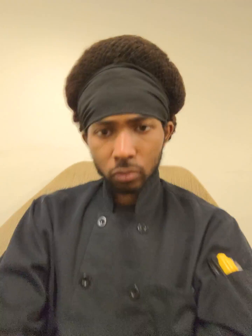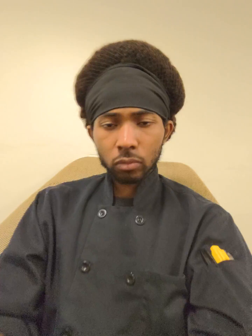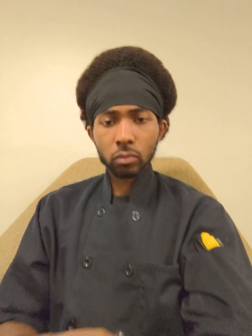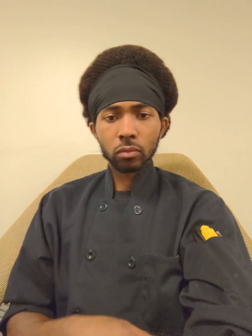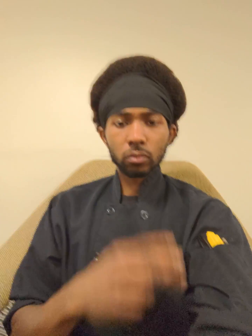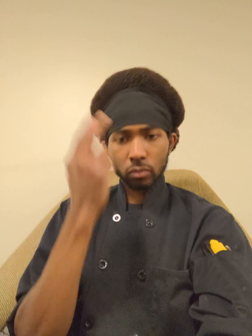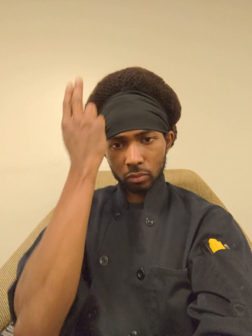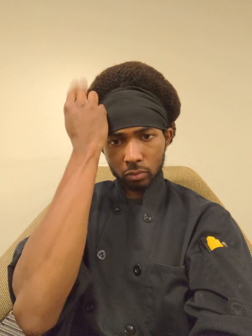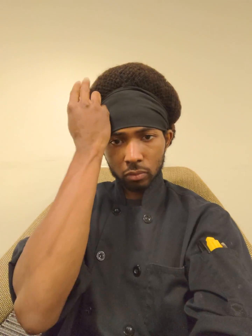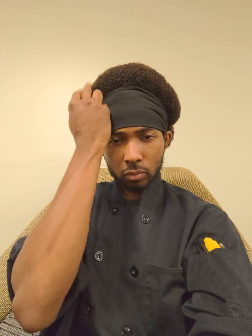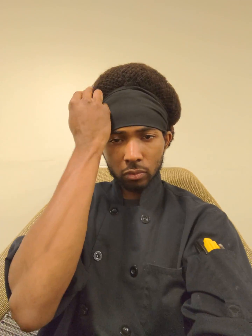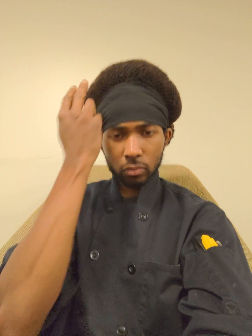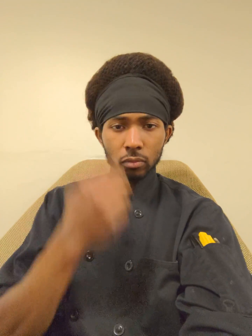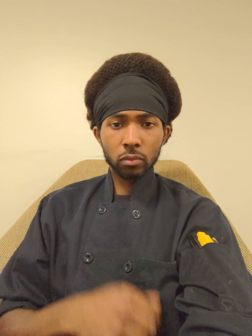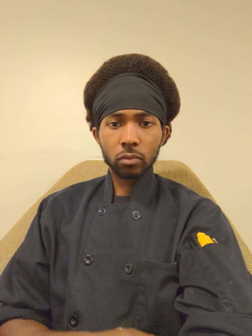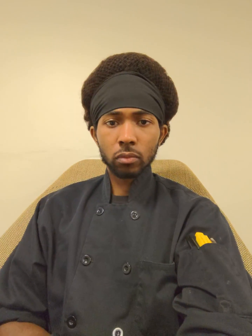rabbit